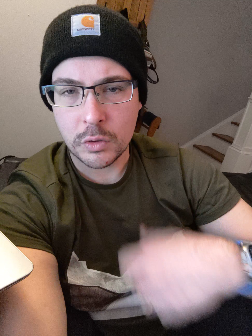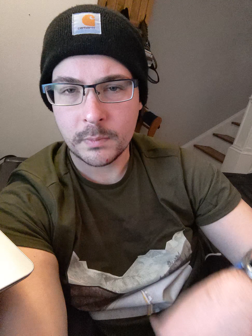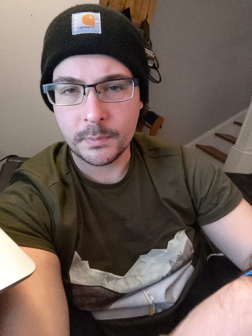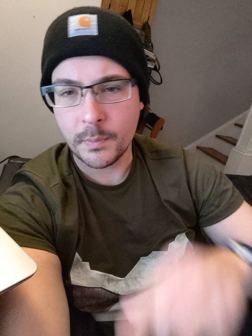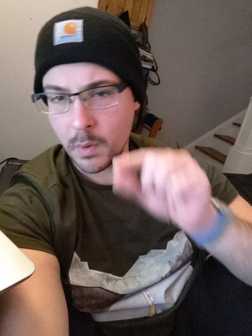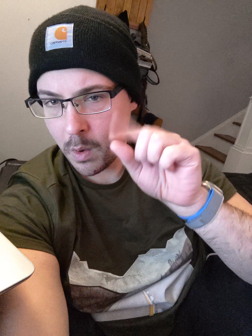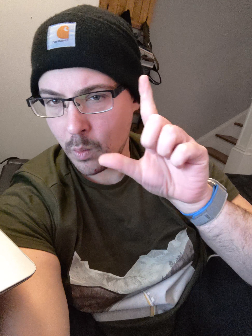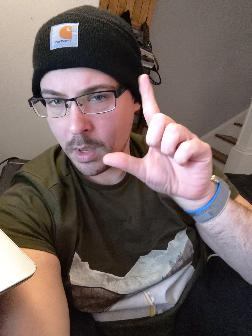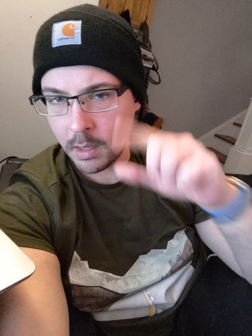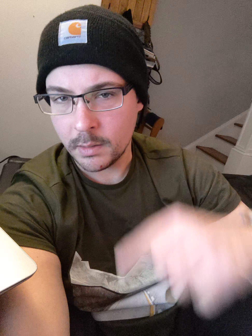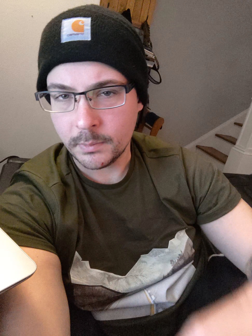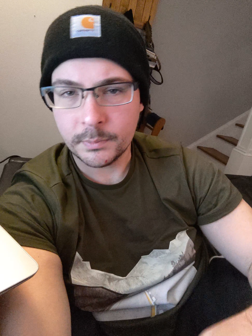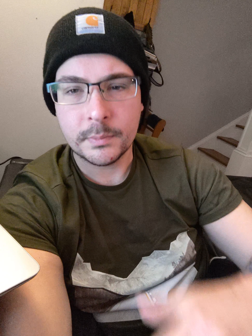awake